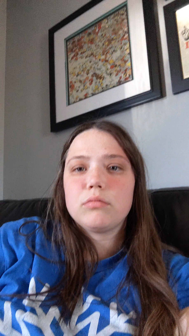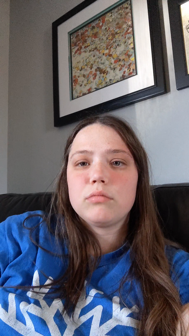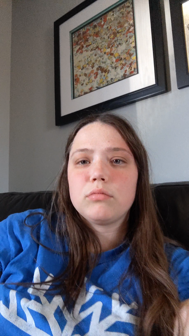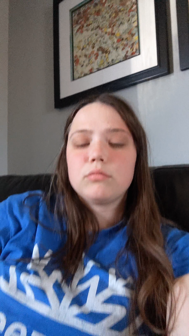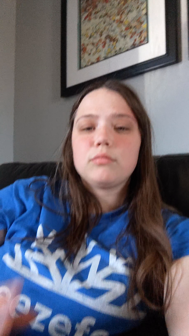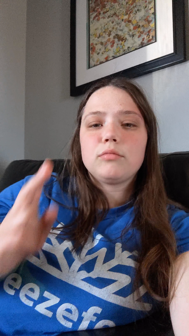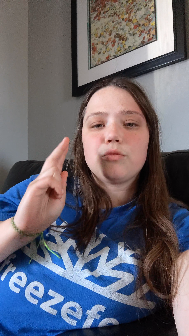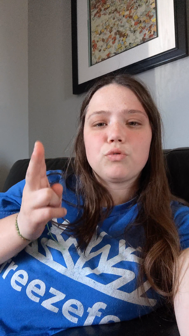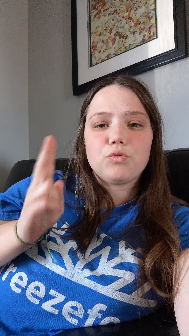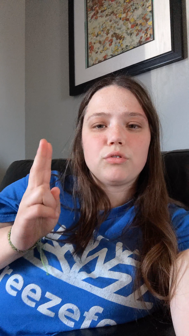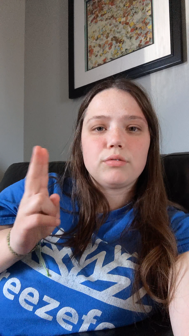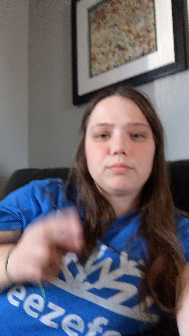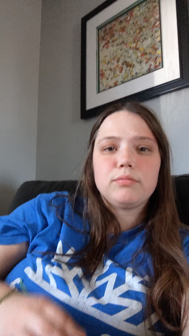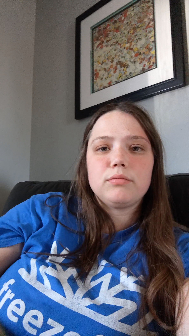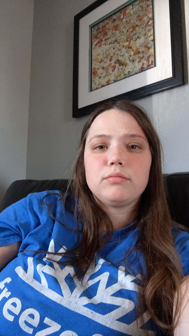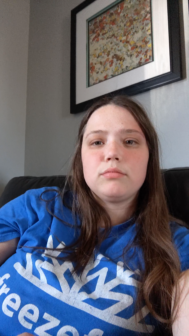hurry